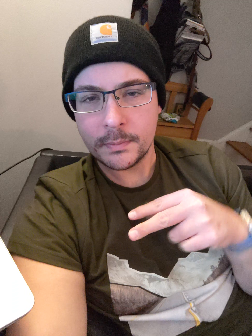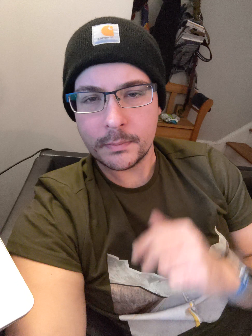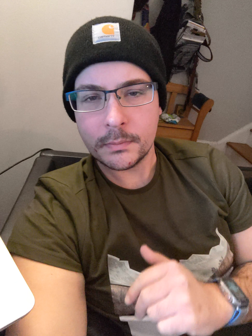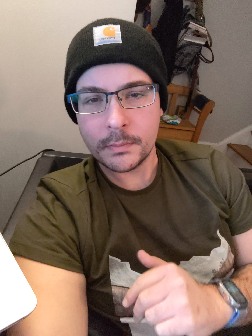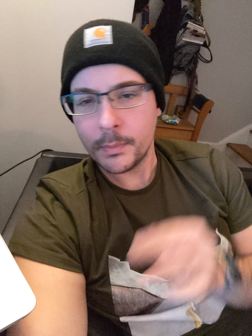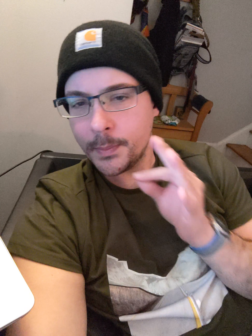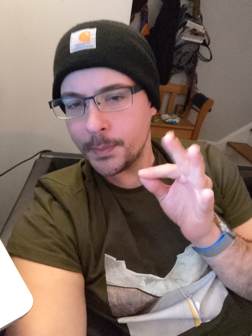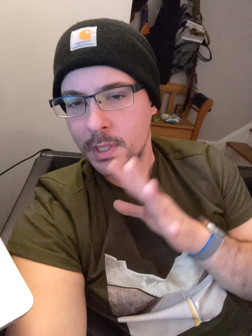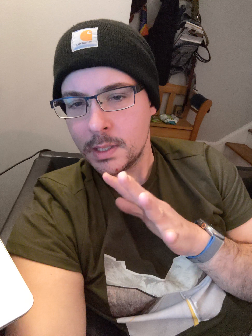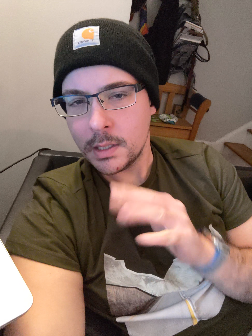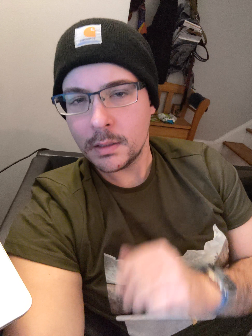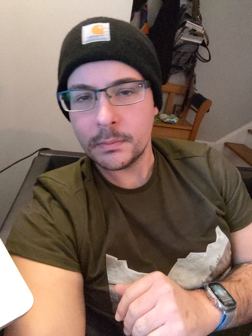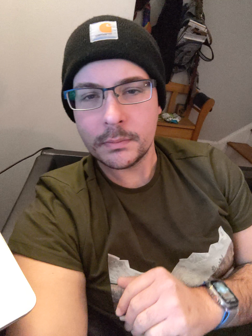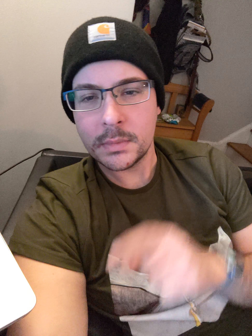bee